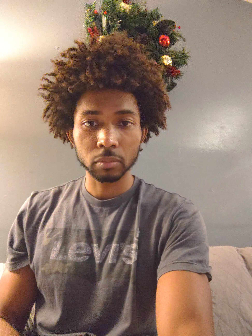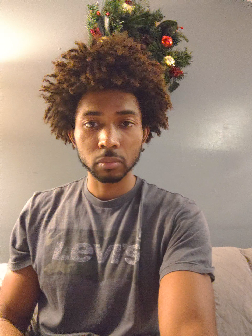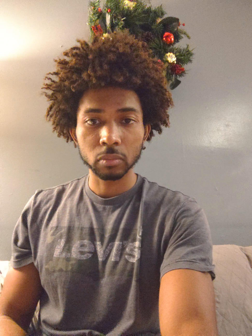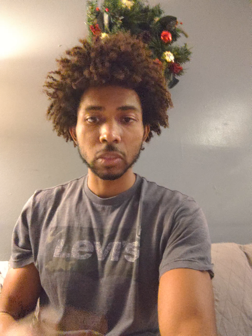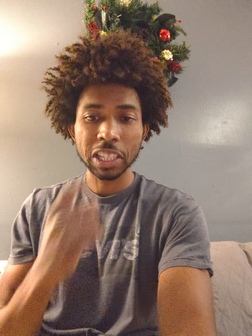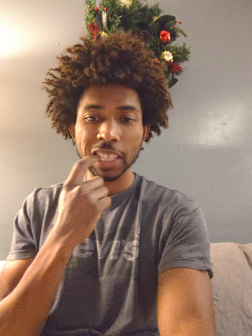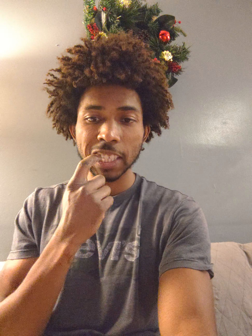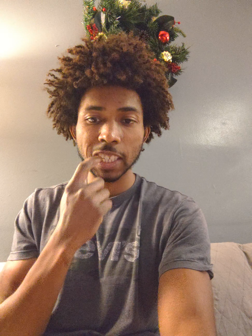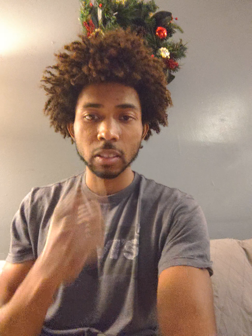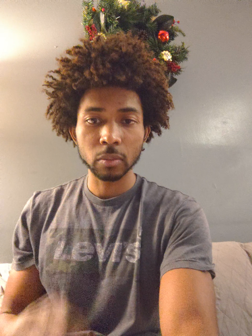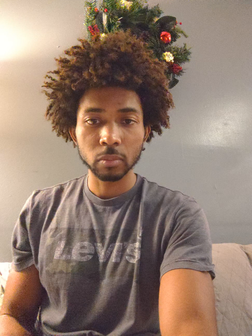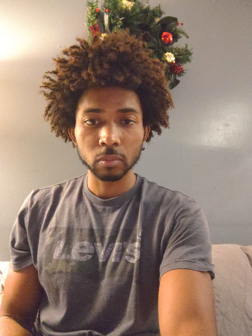tooth